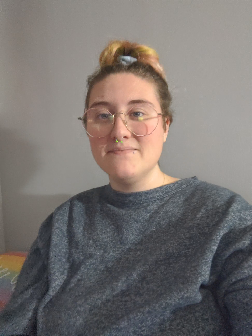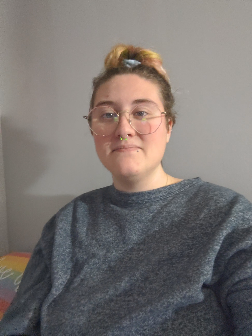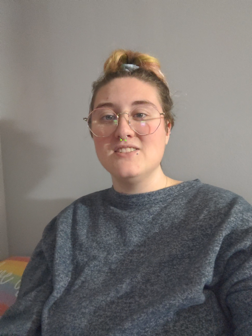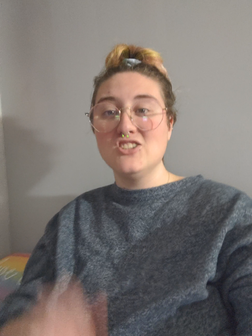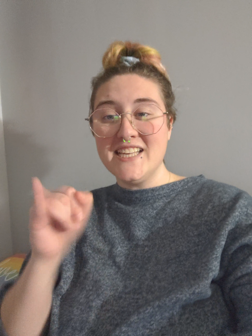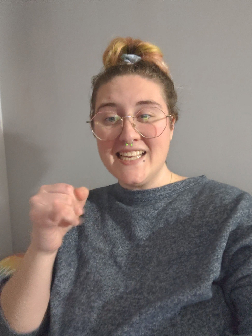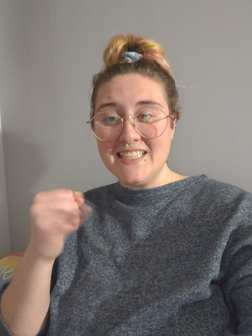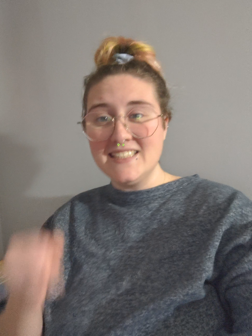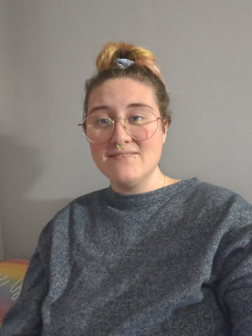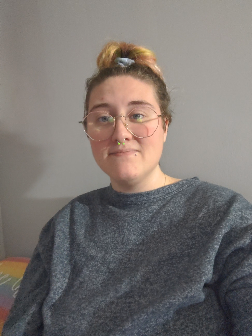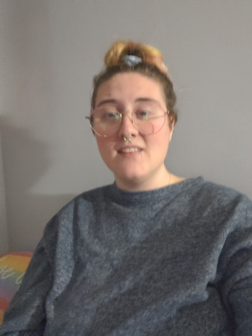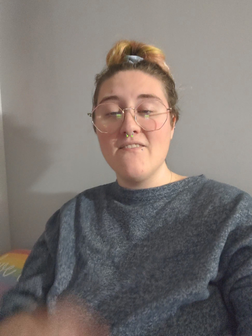jeans